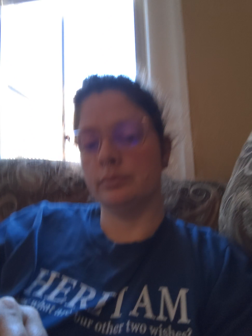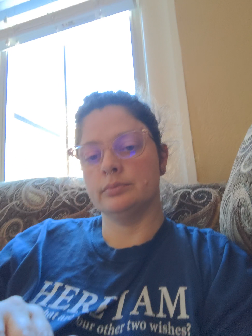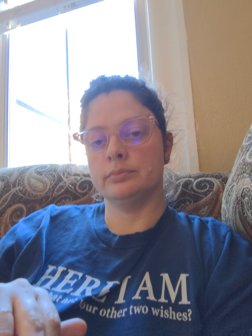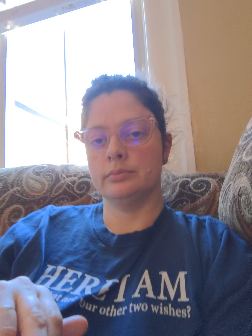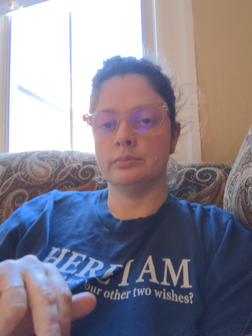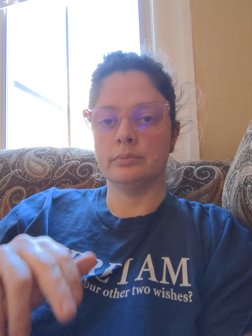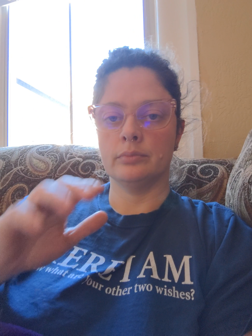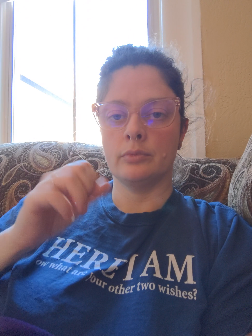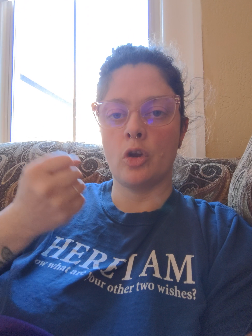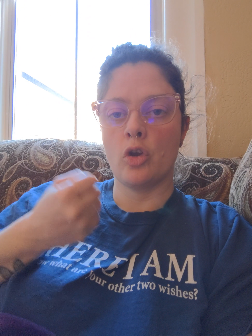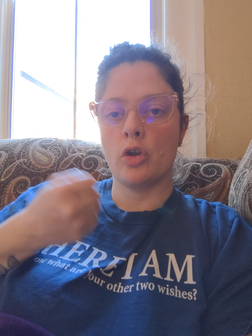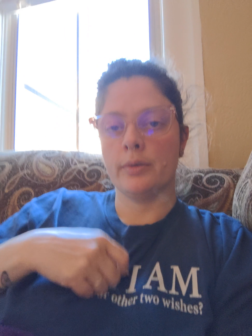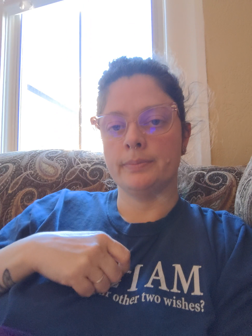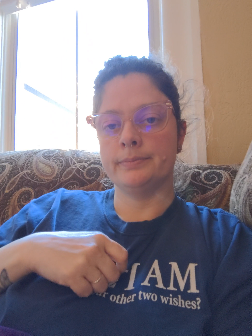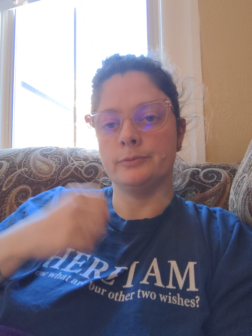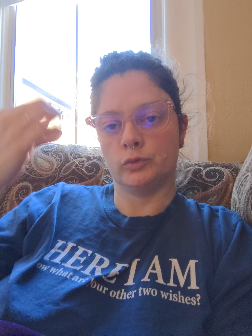car